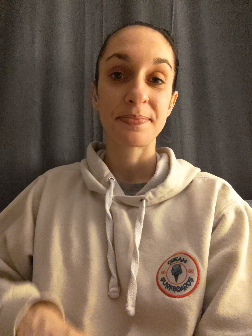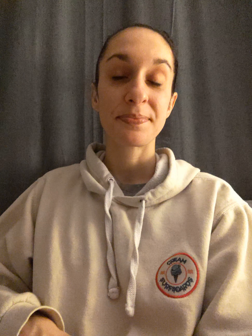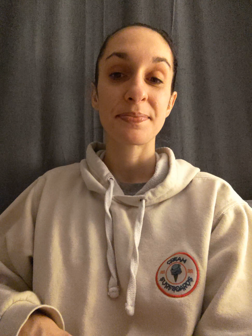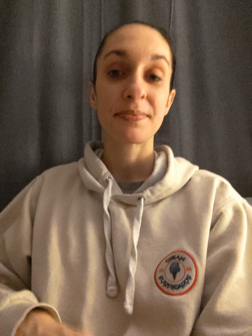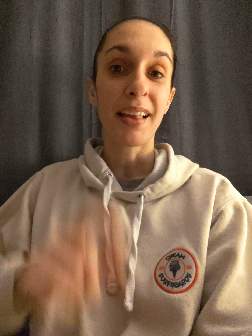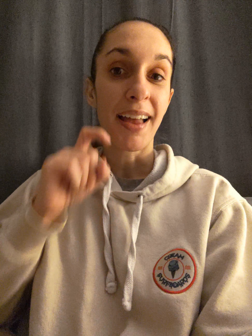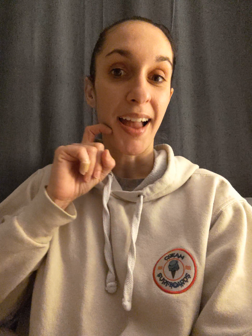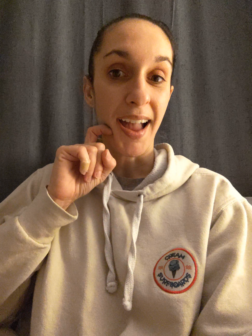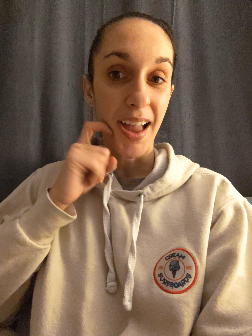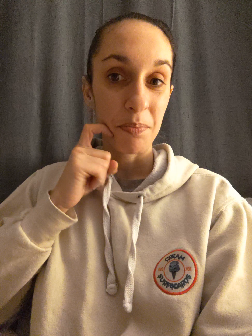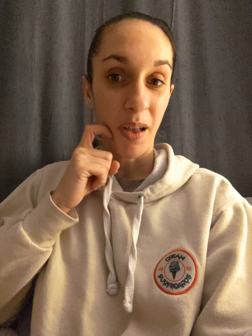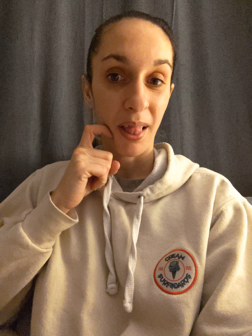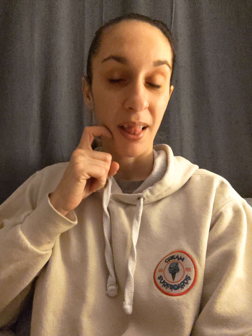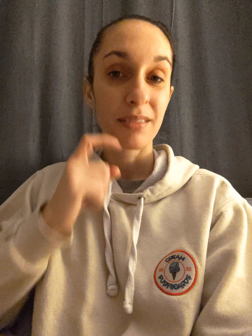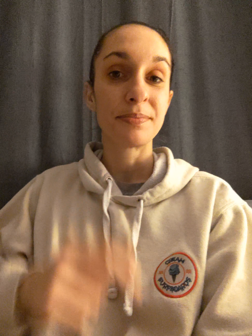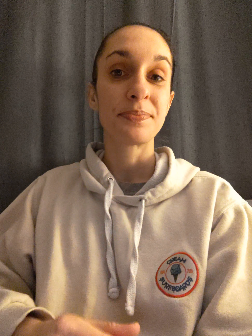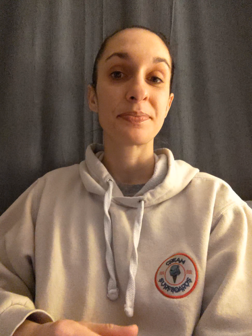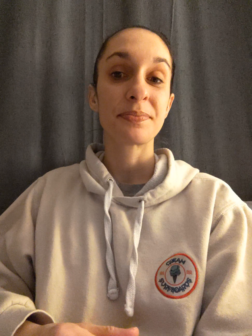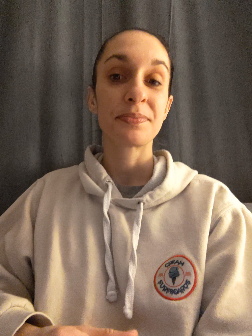apple